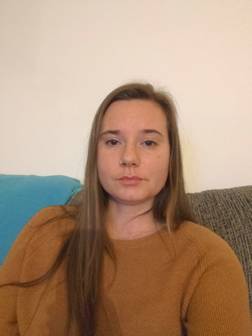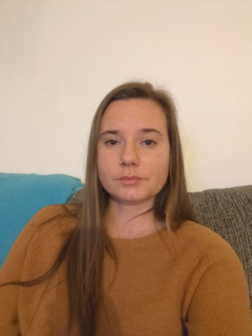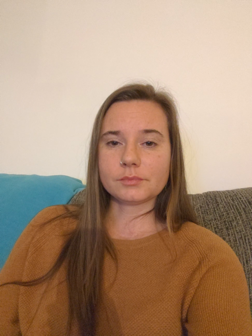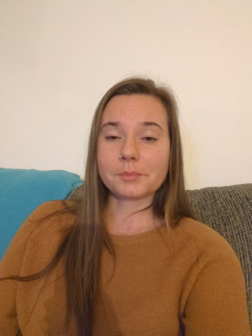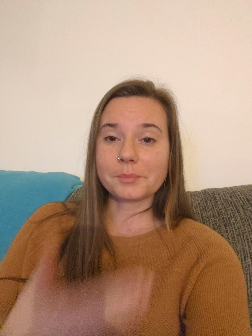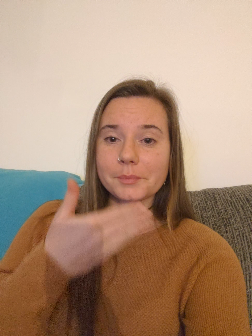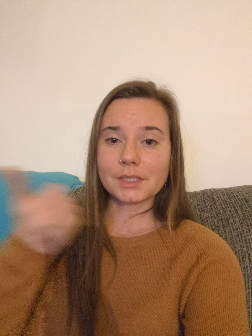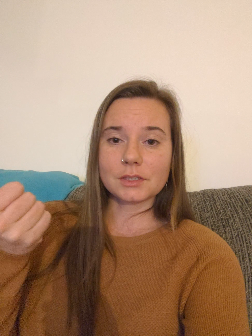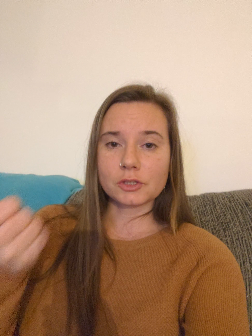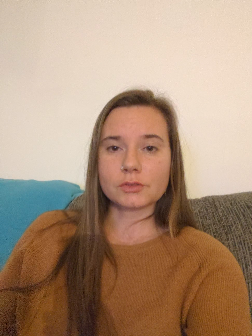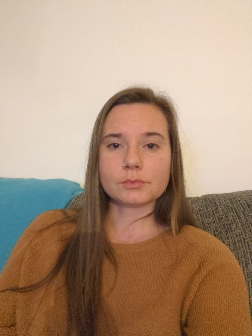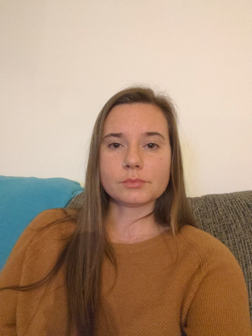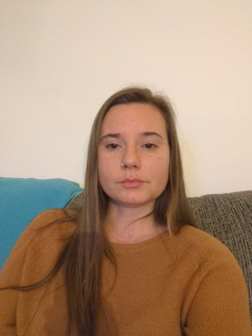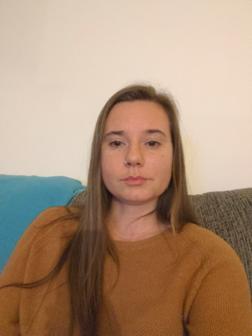better